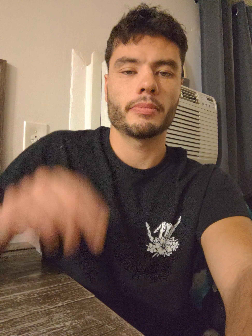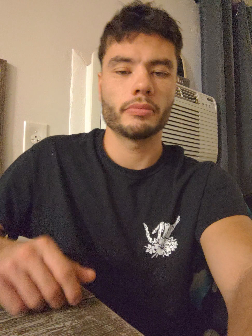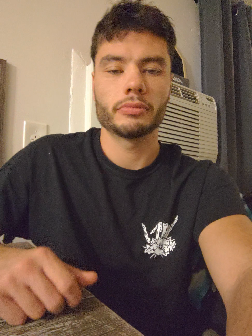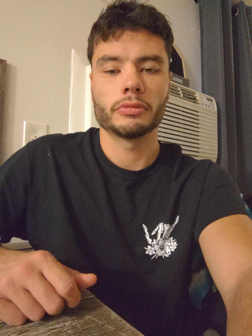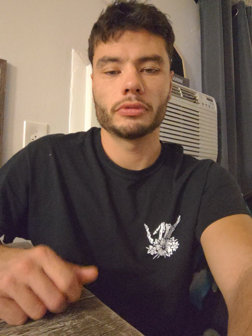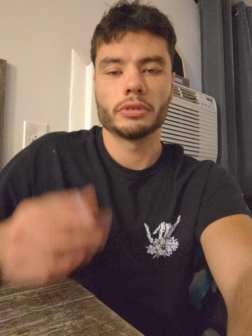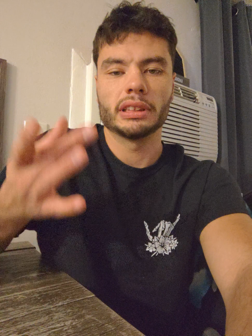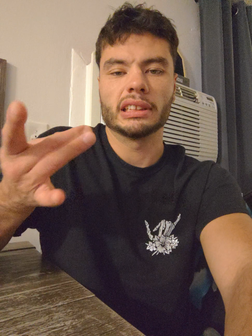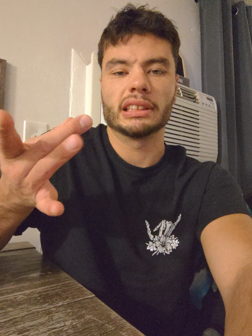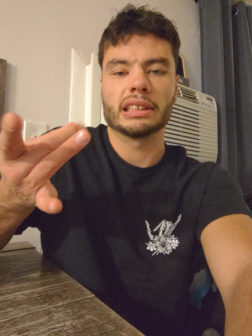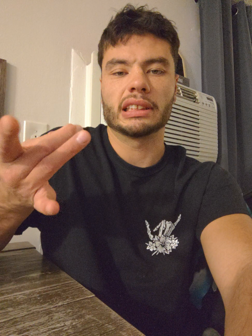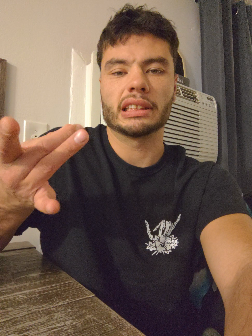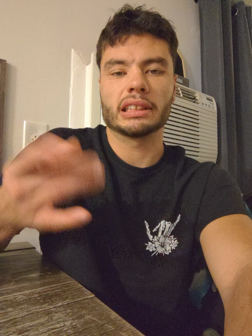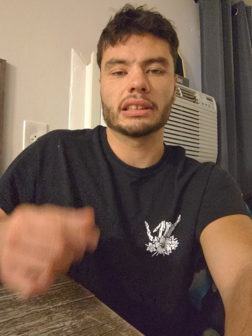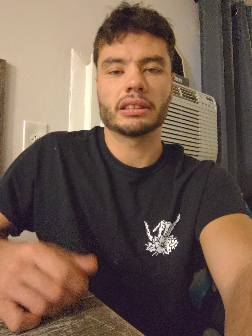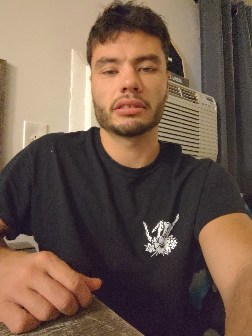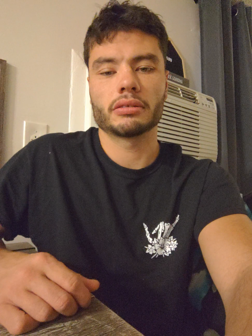sticky